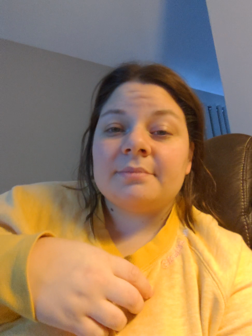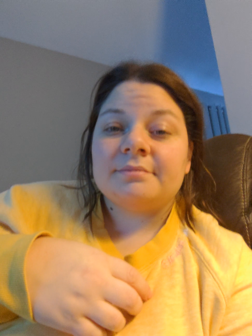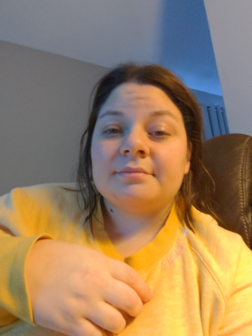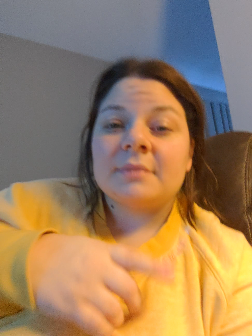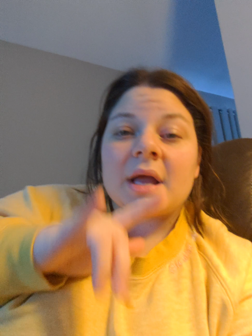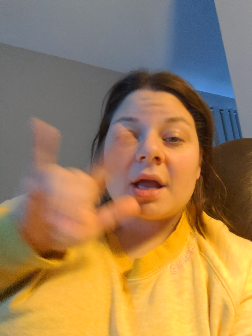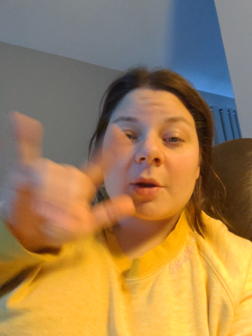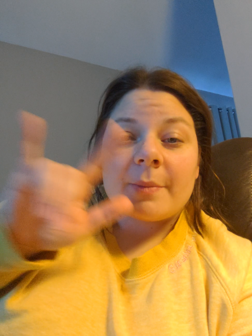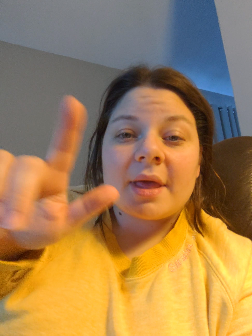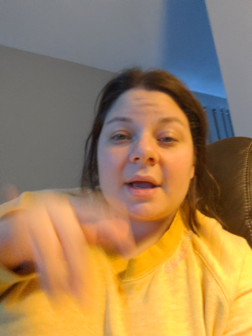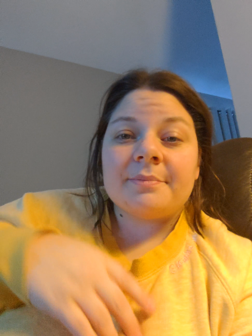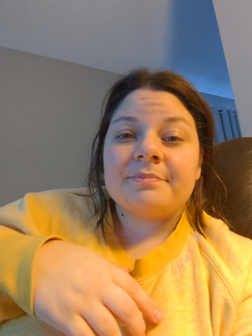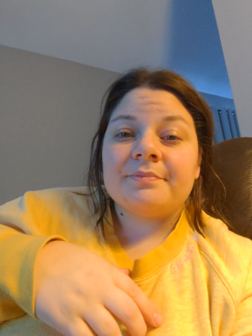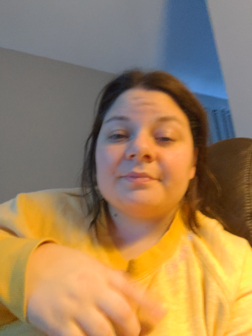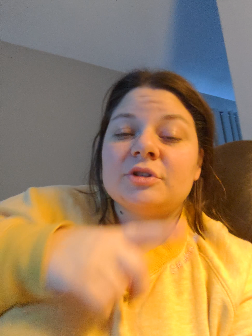airplane